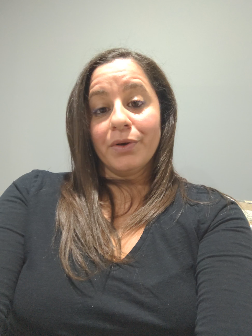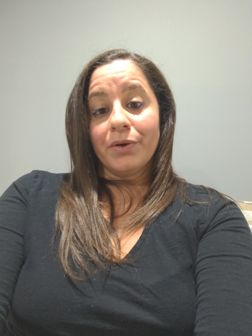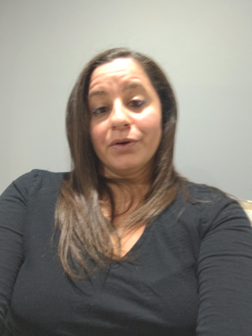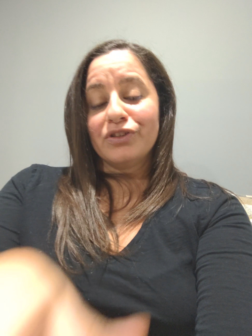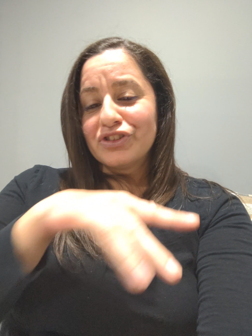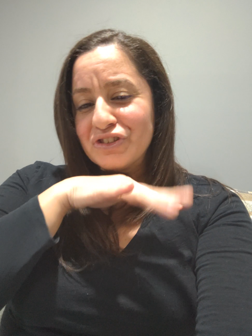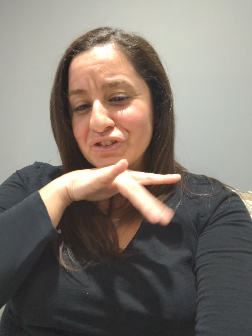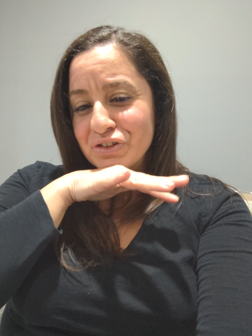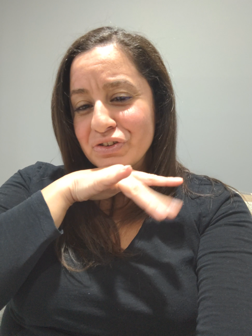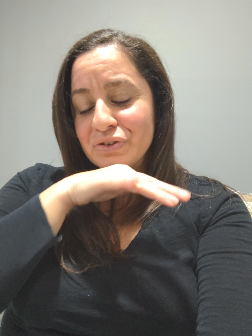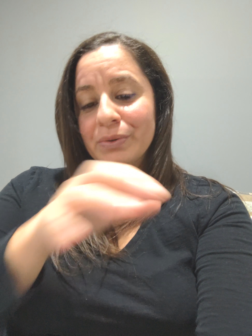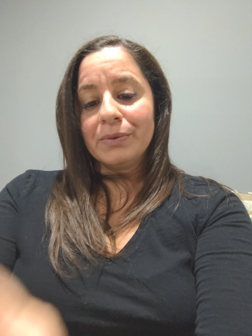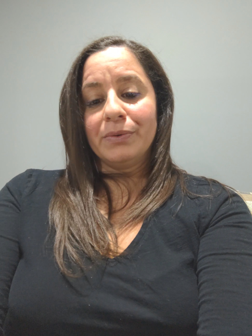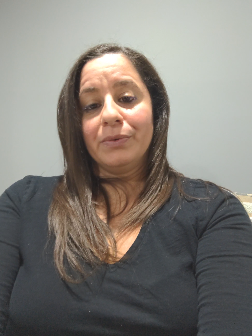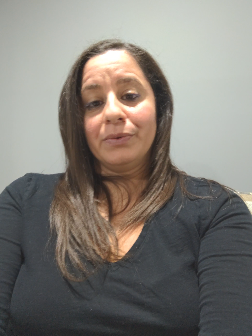dirty